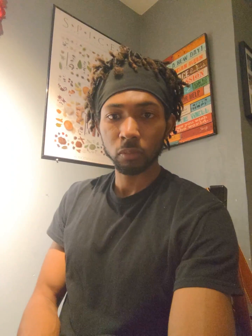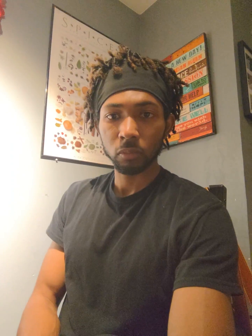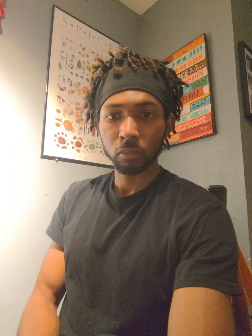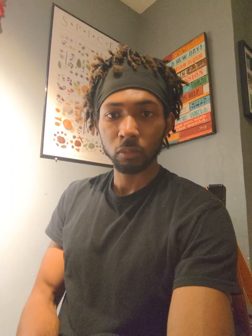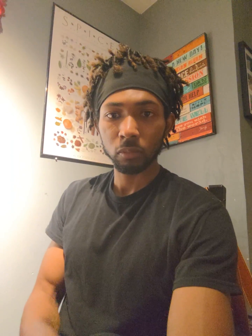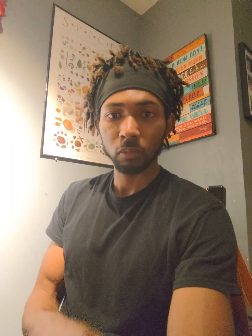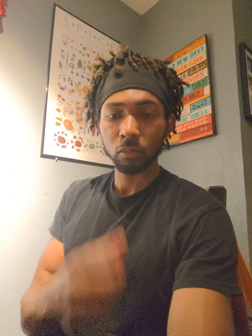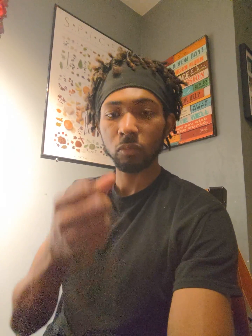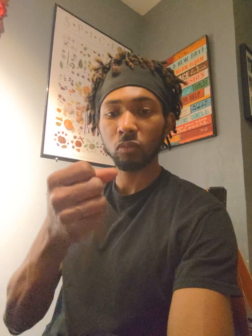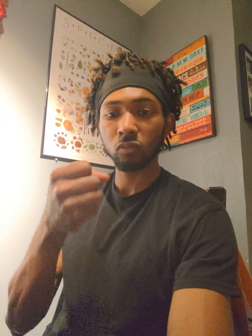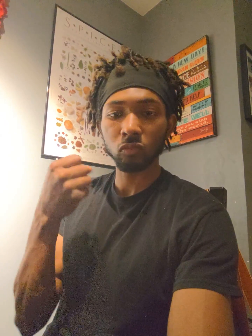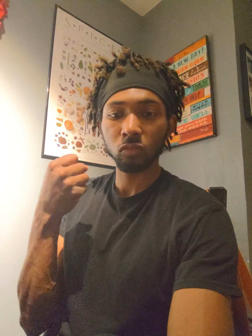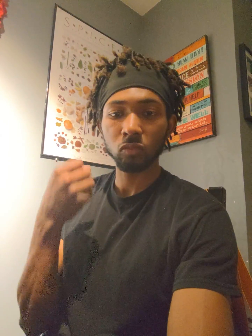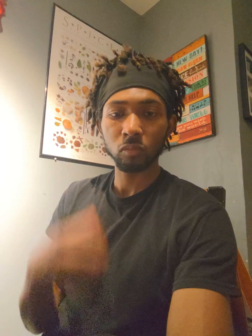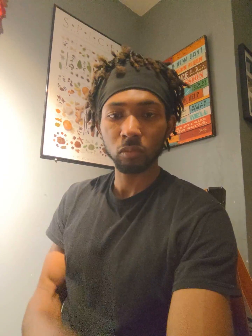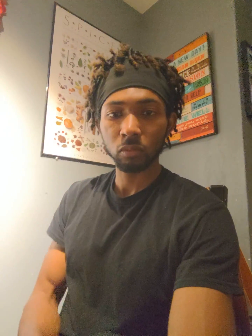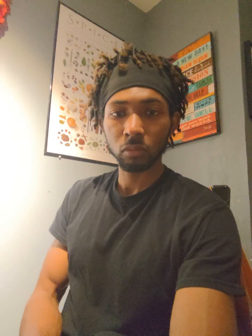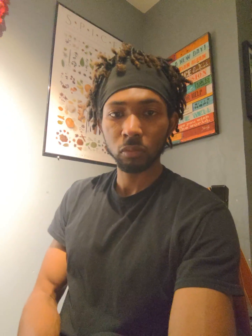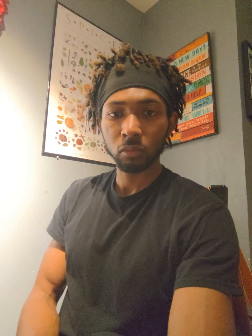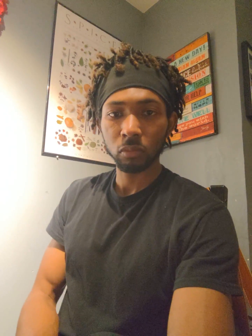pull